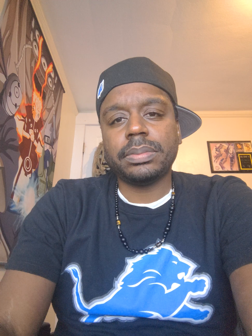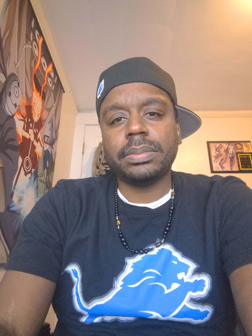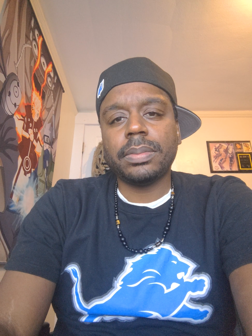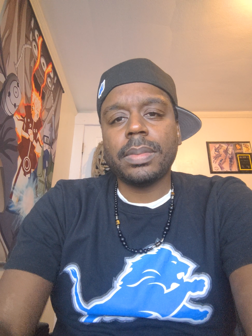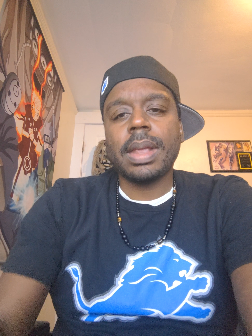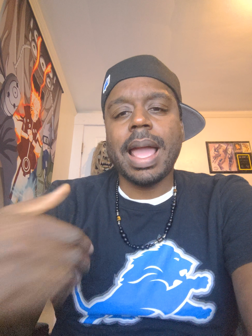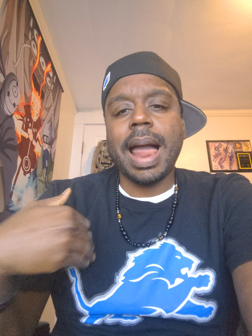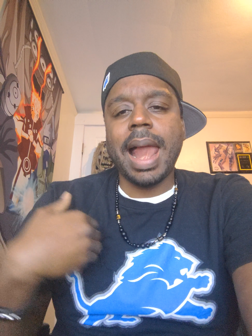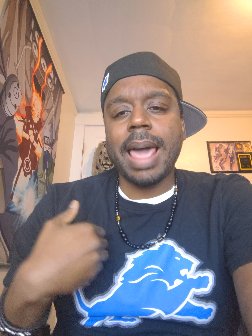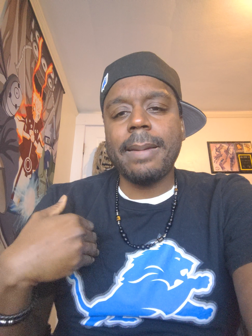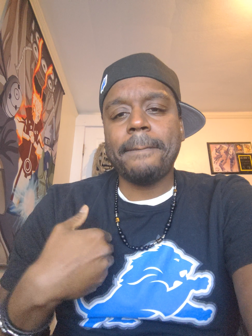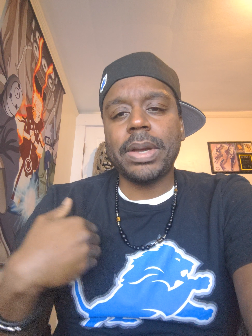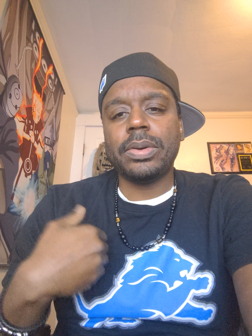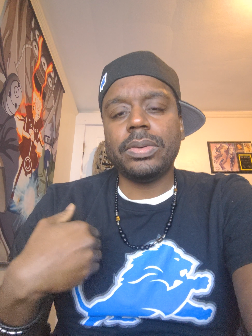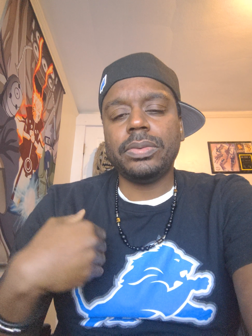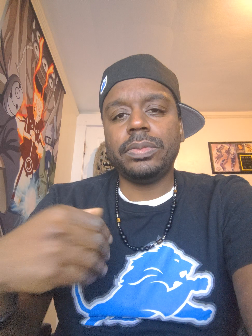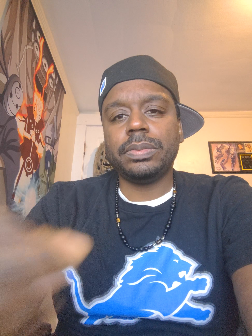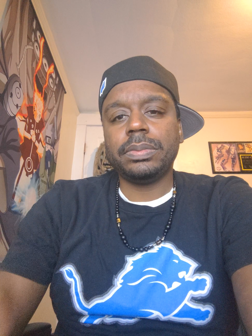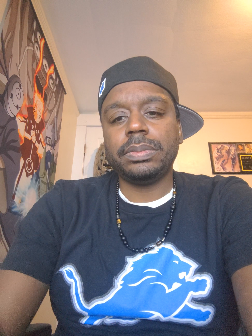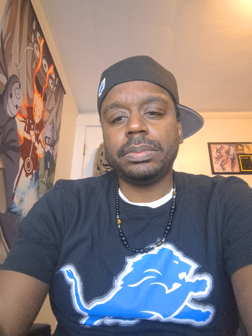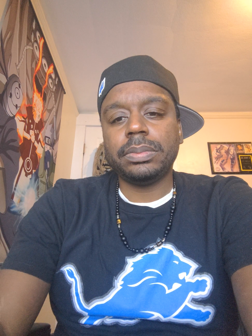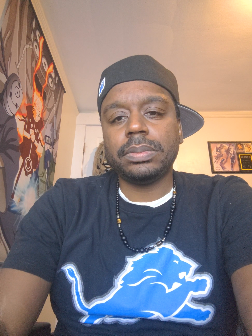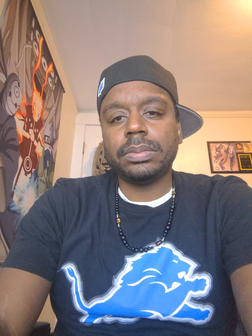animal